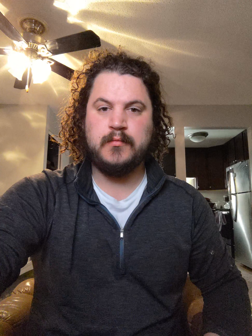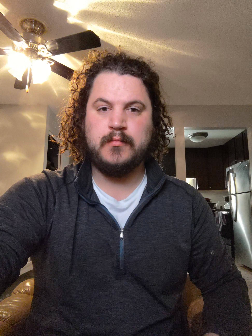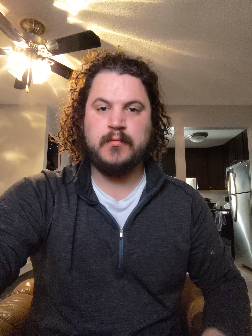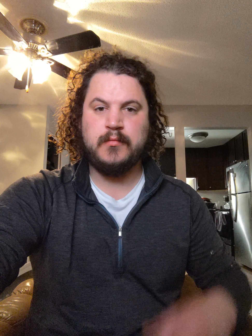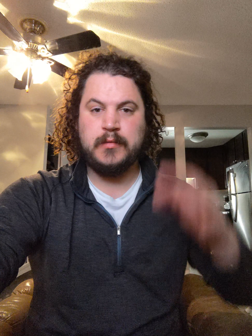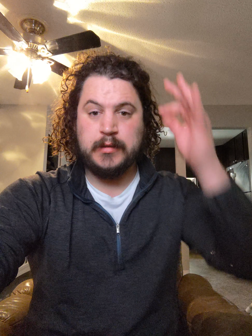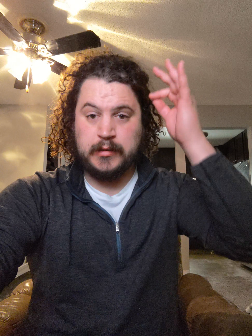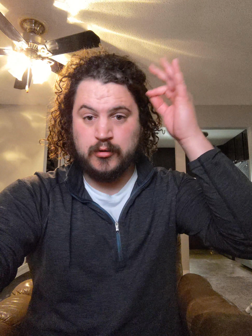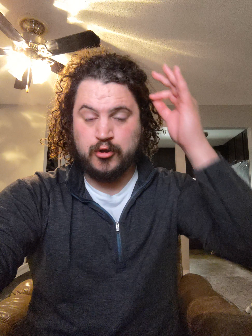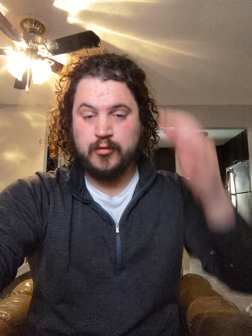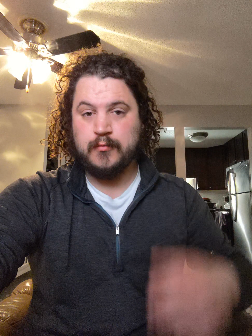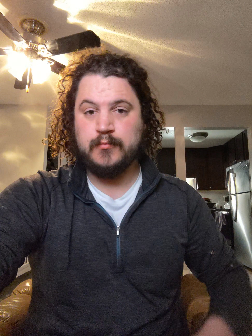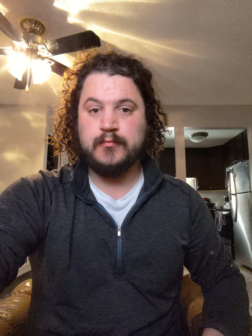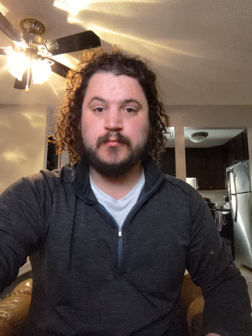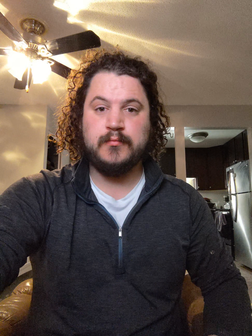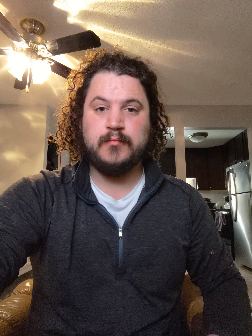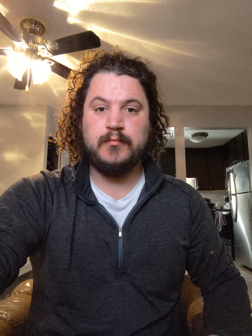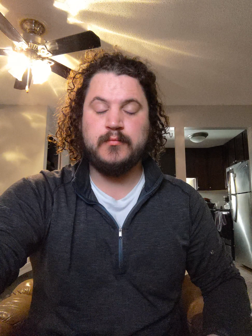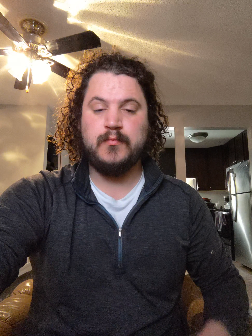hair